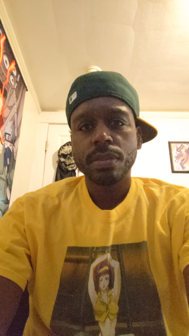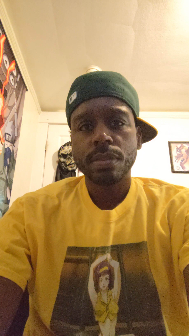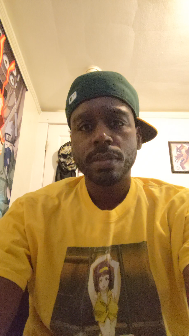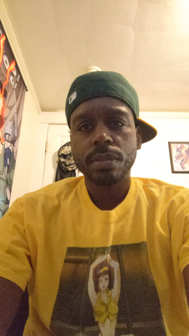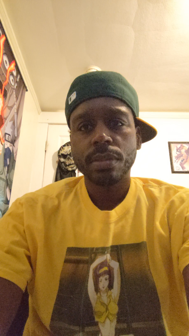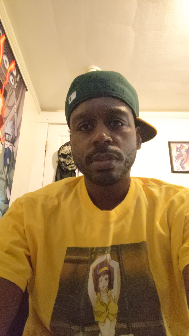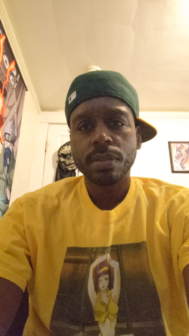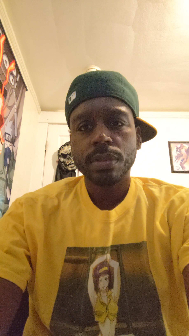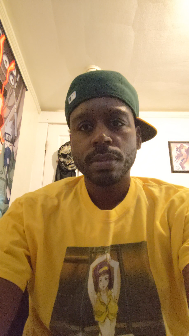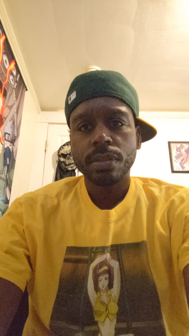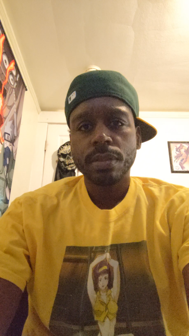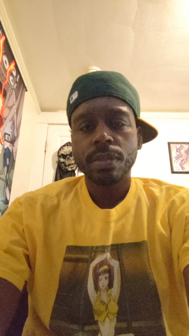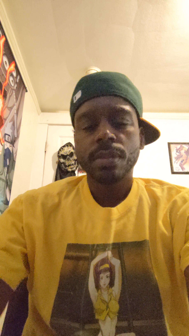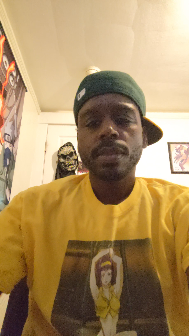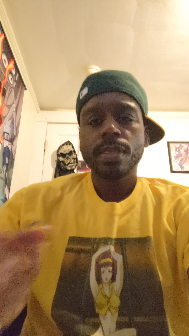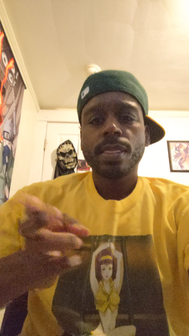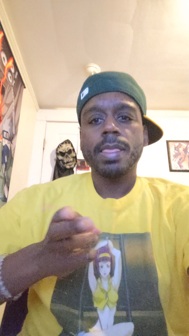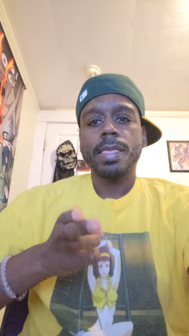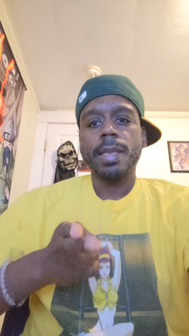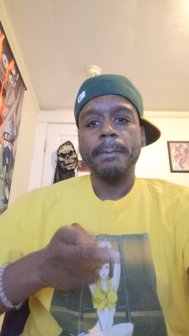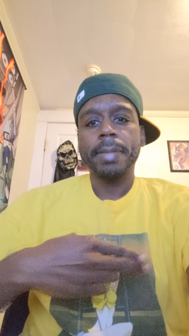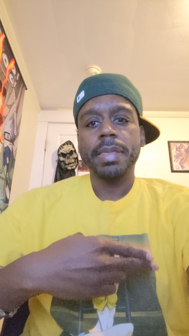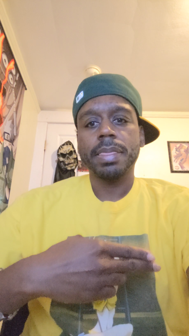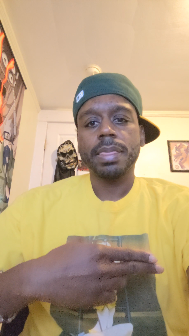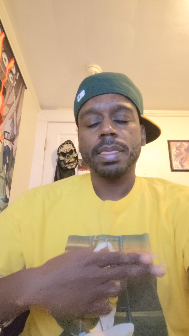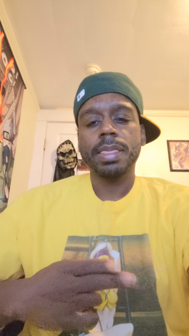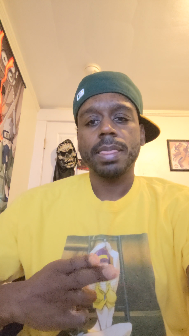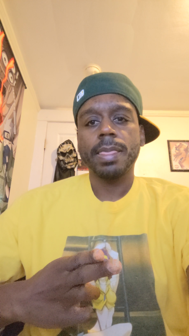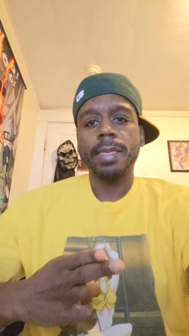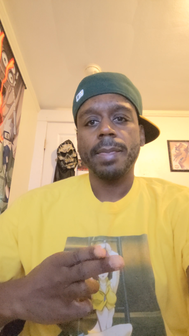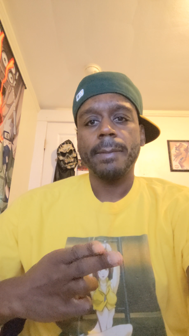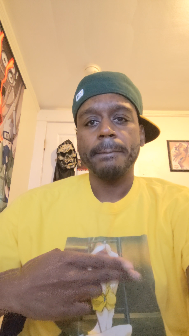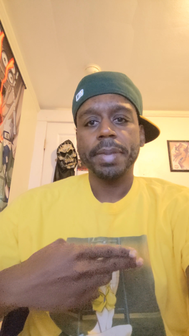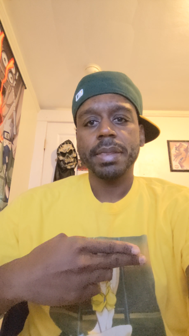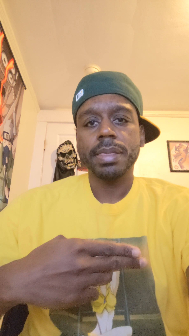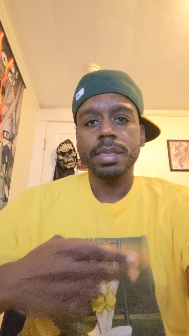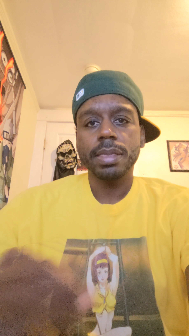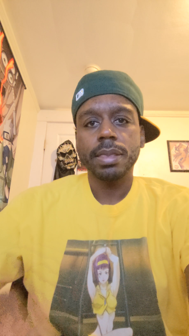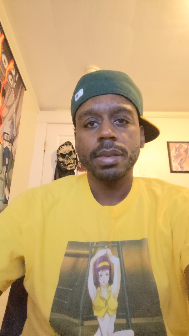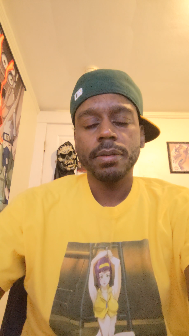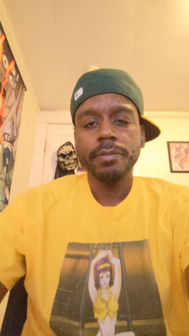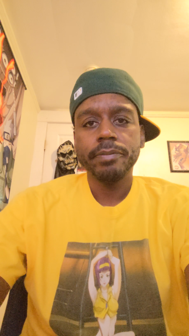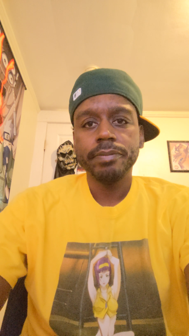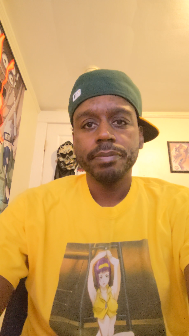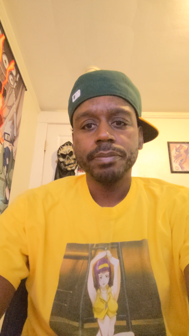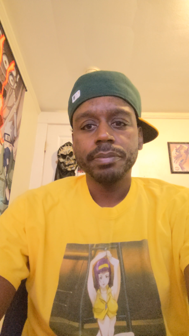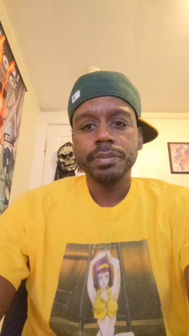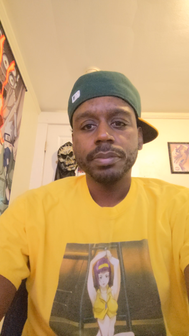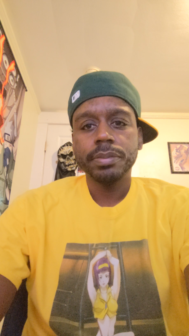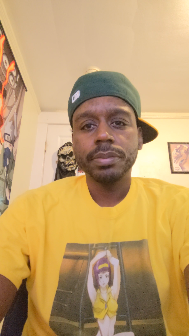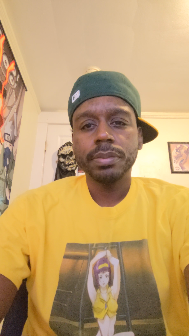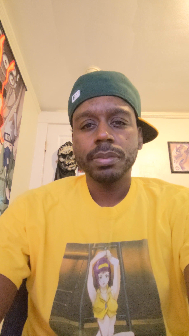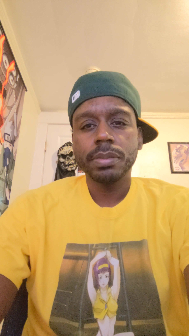belt